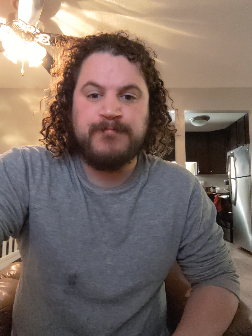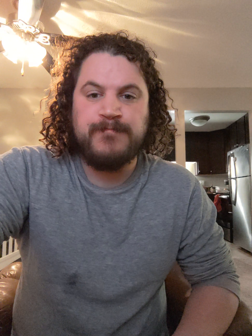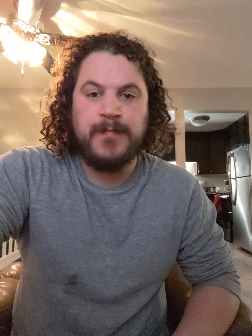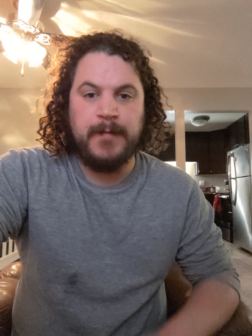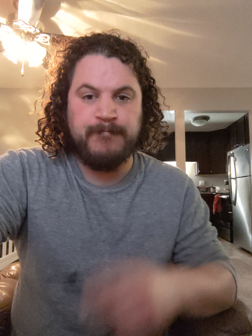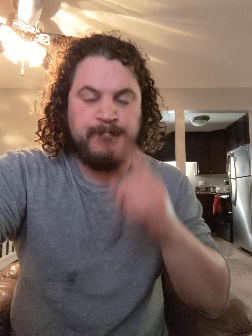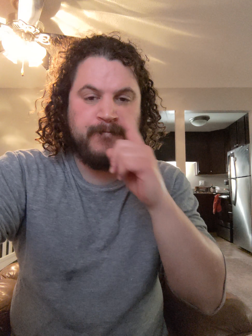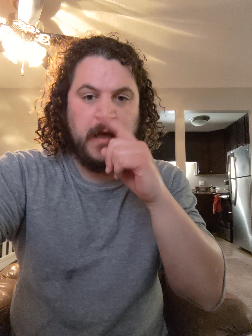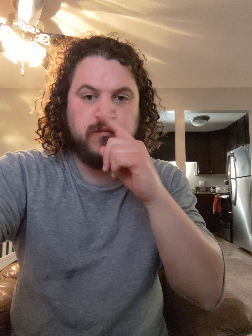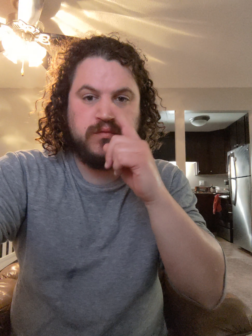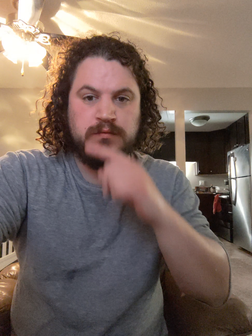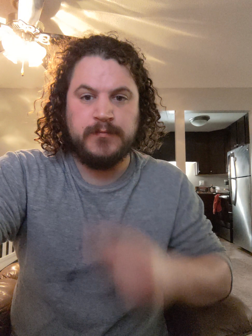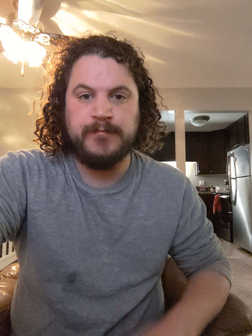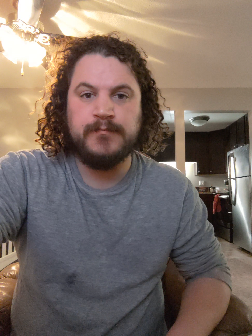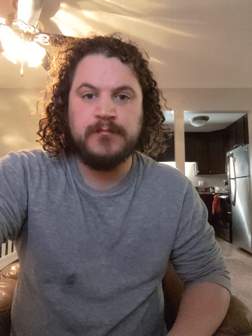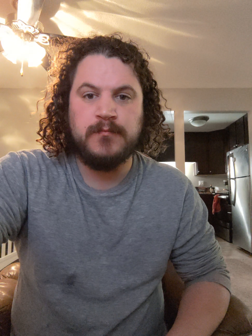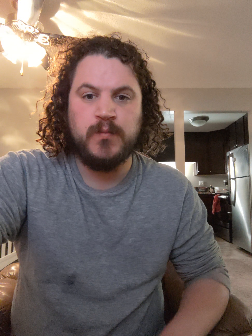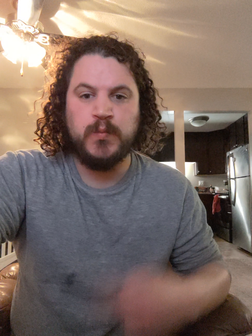mouse